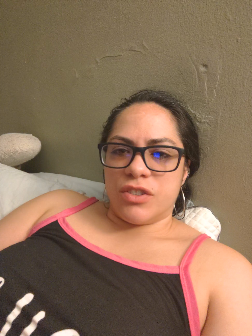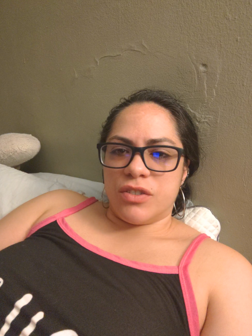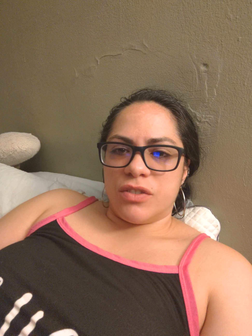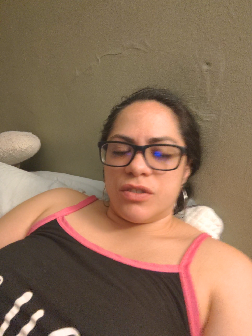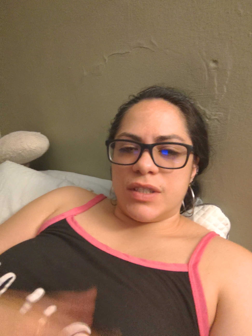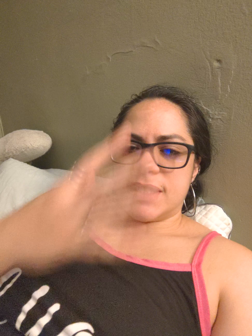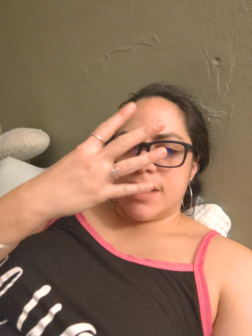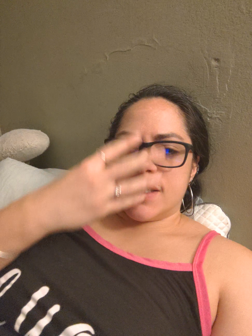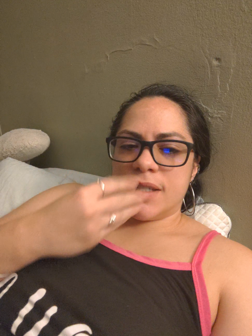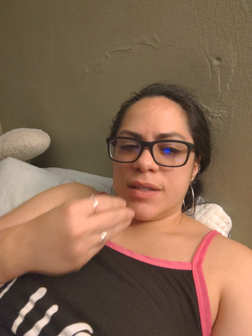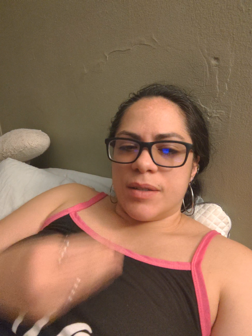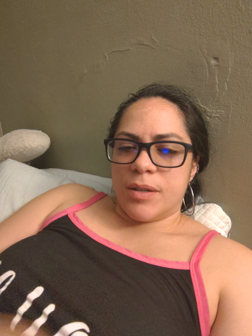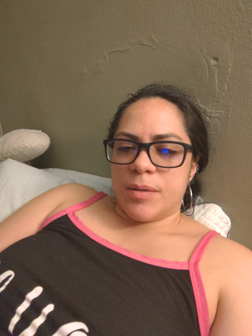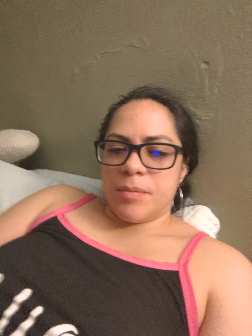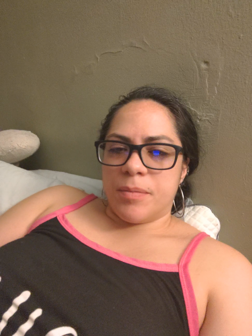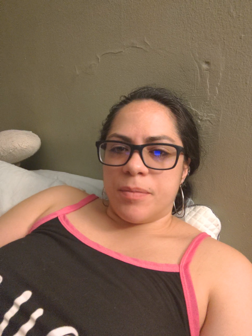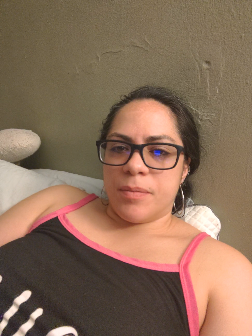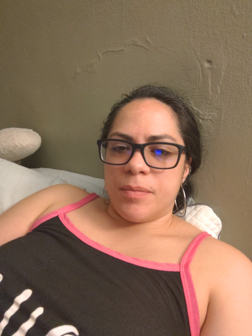sleep